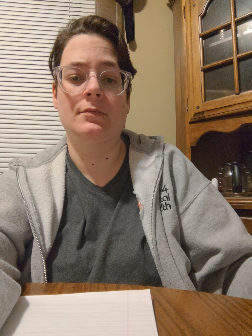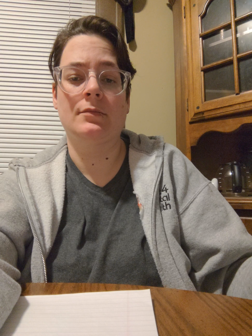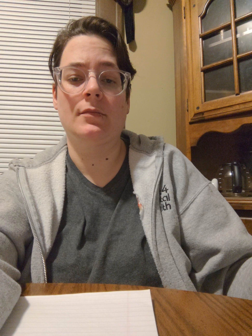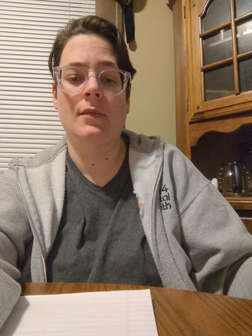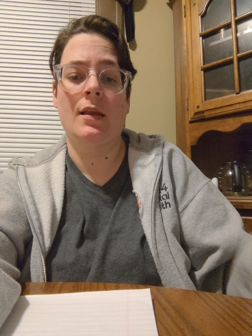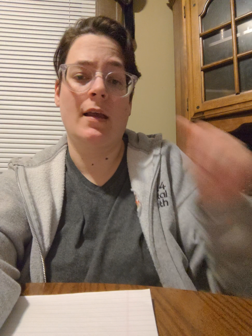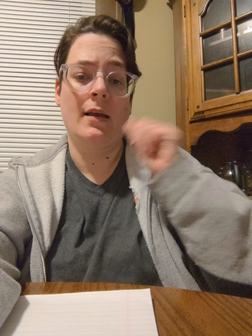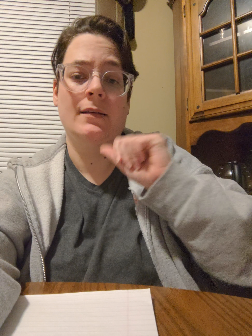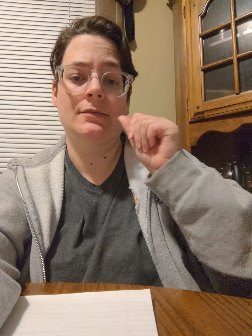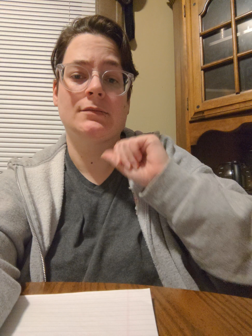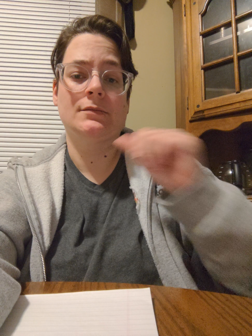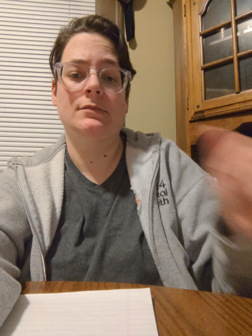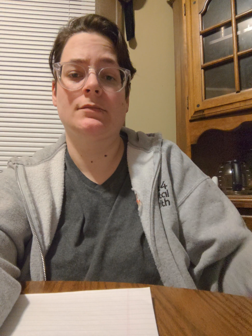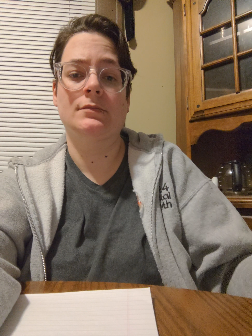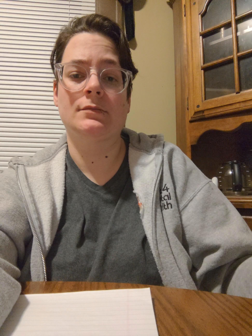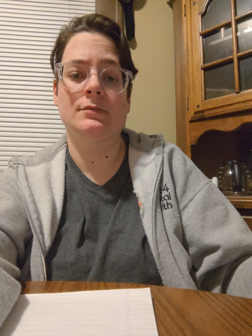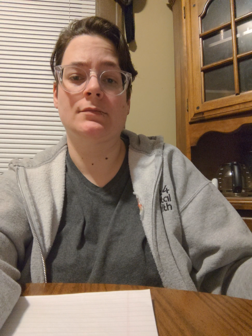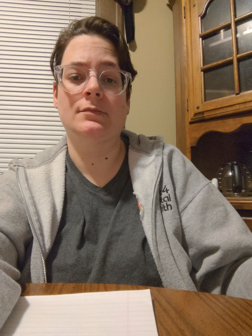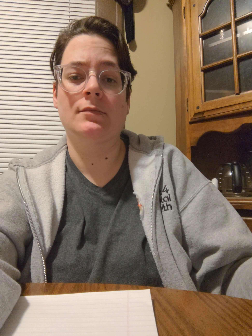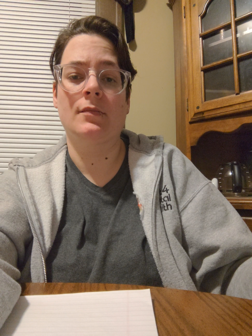aunt